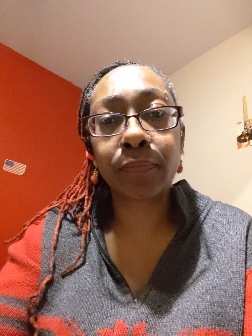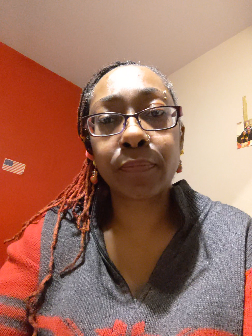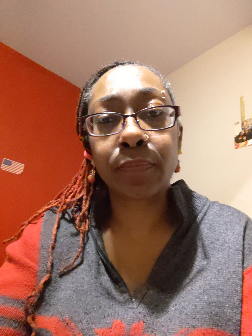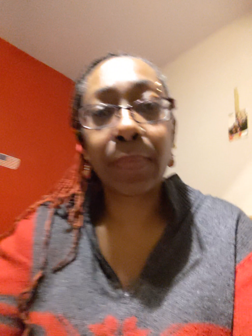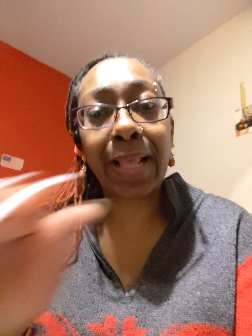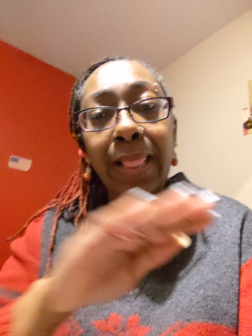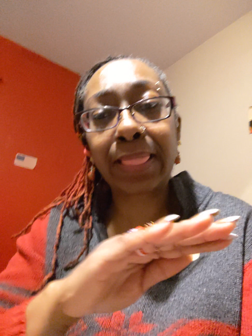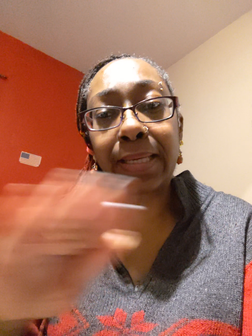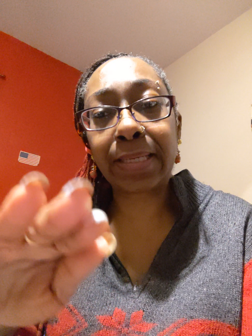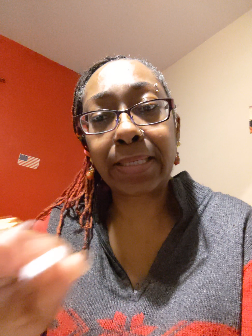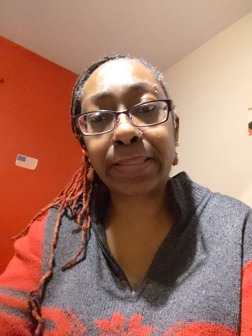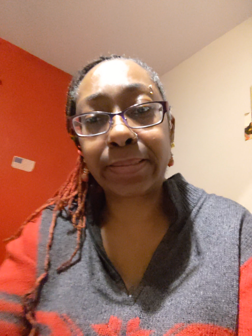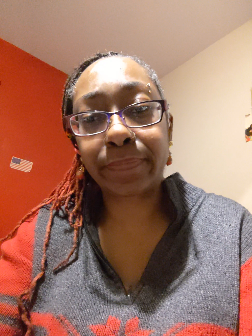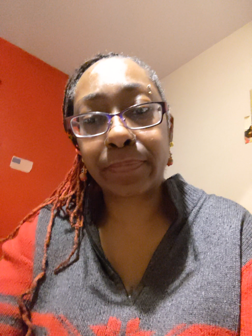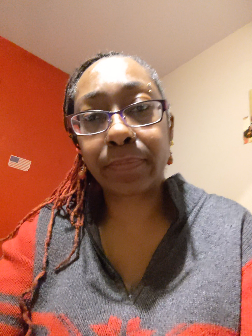clean